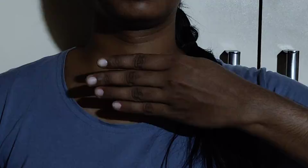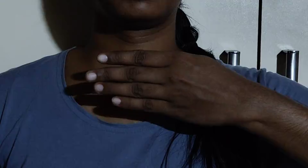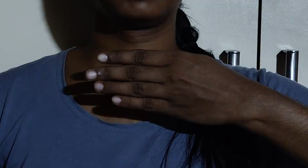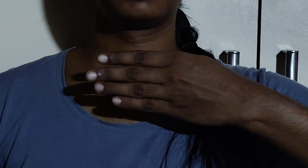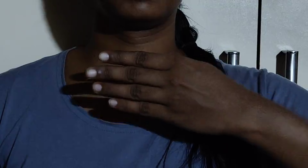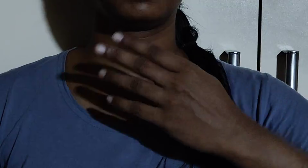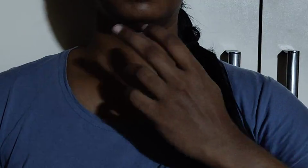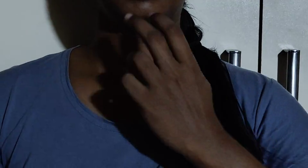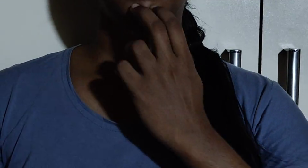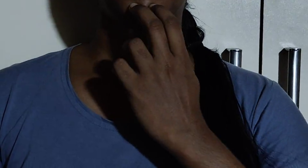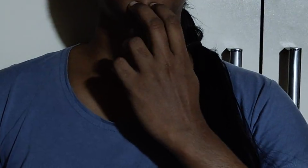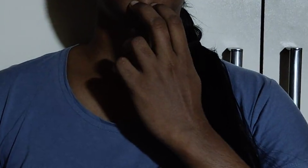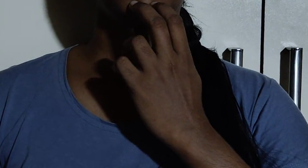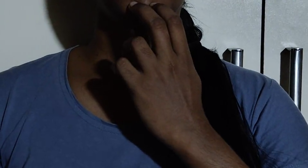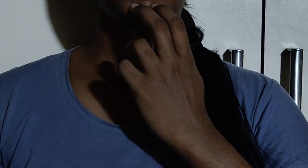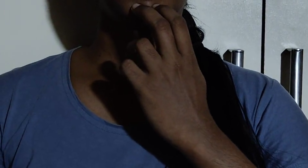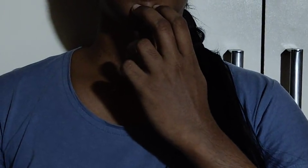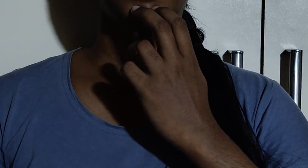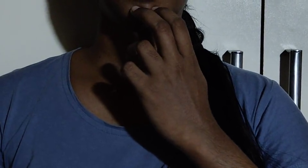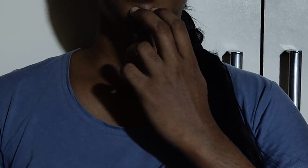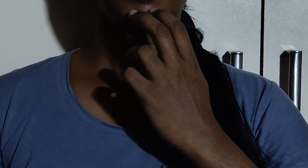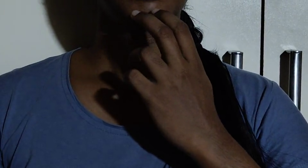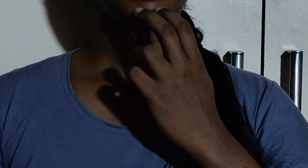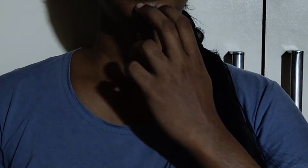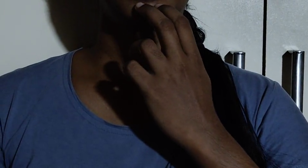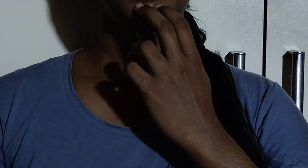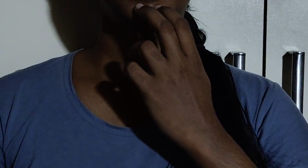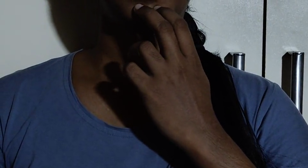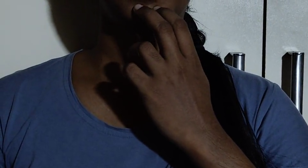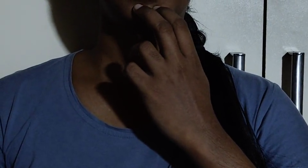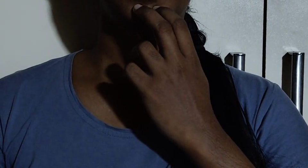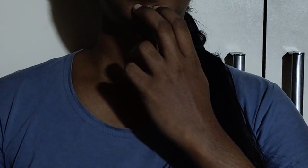അഃ